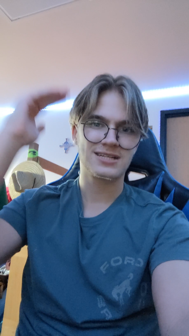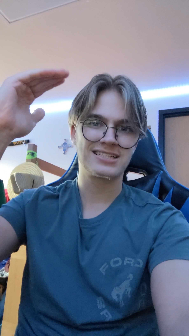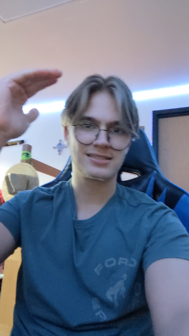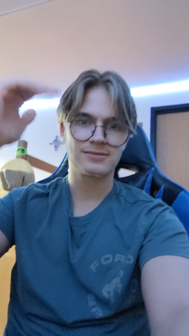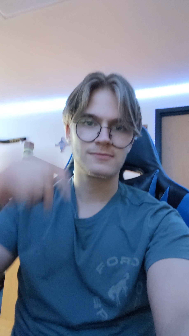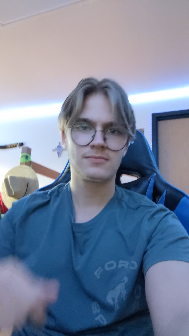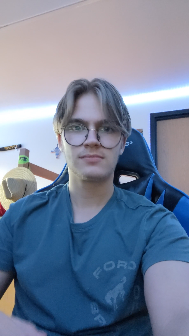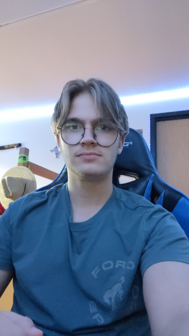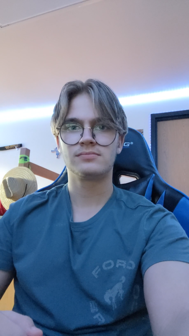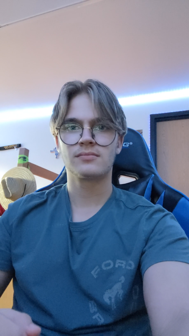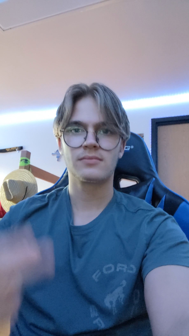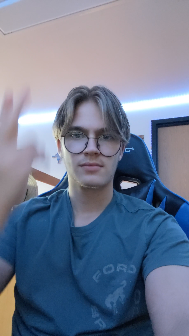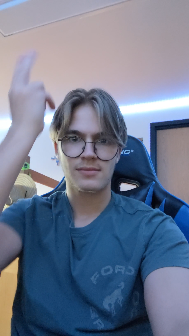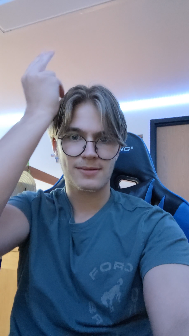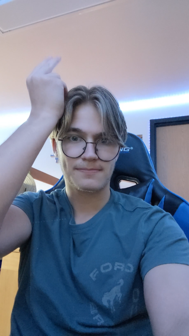rabbit